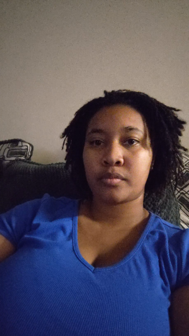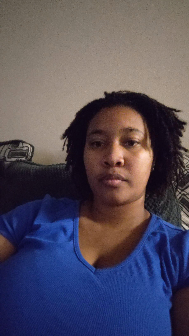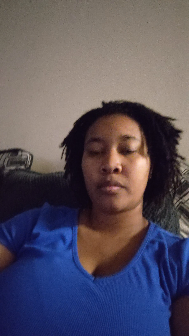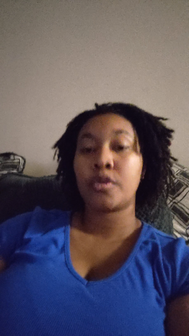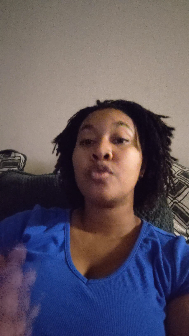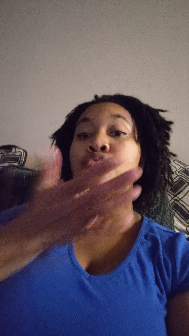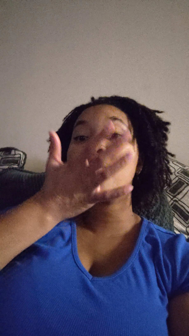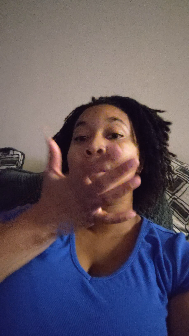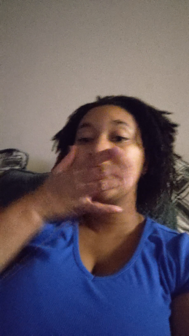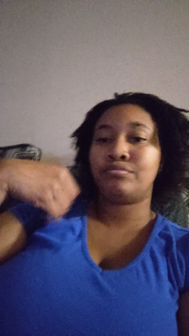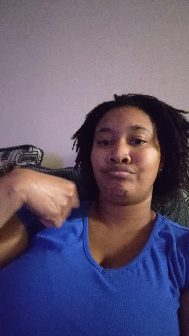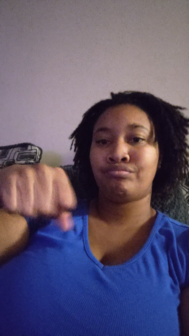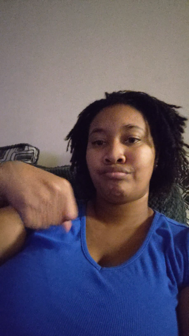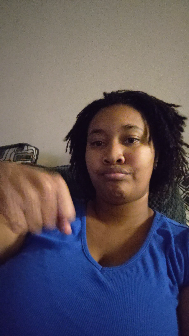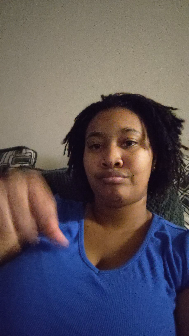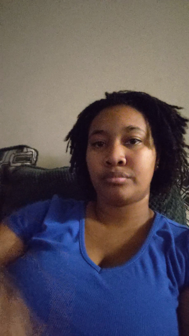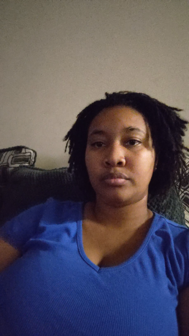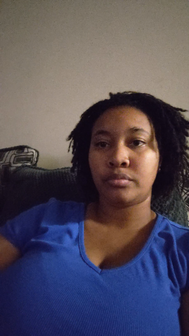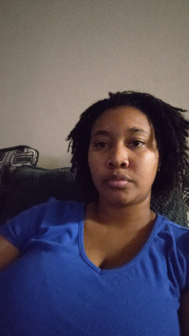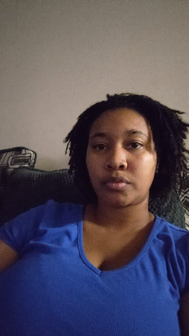lawn mower